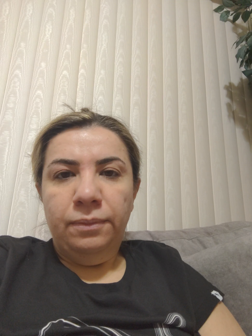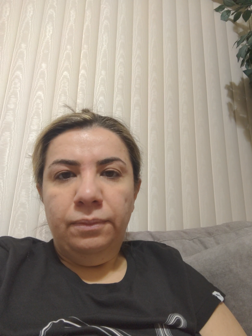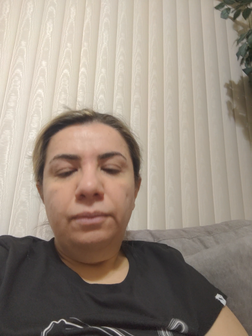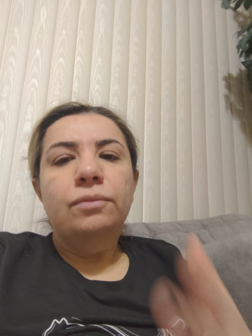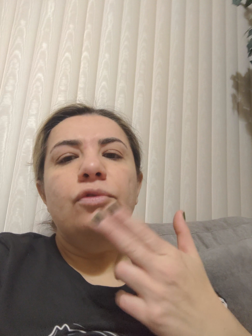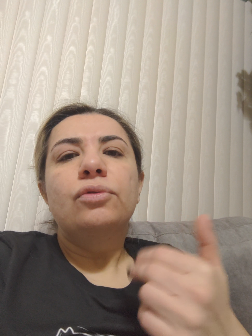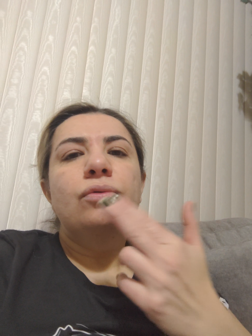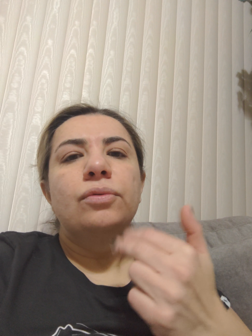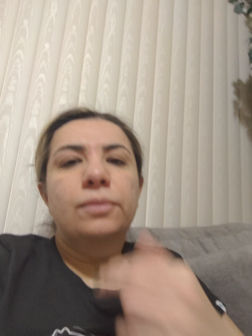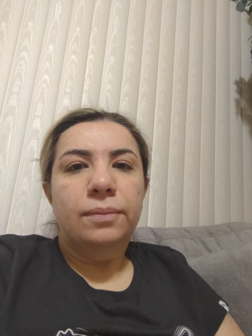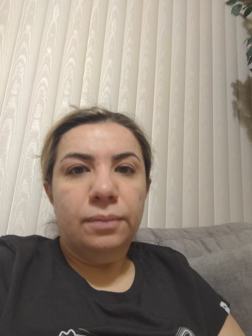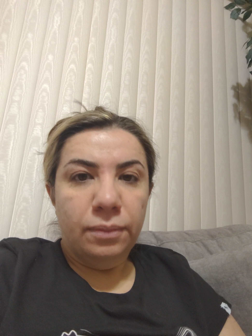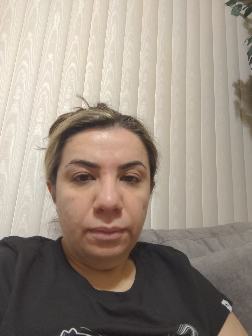cute